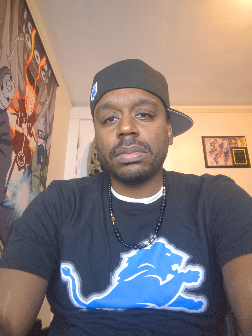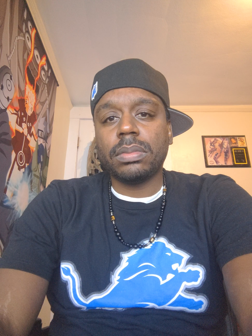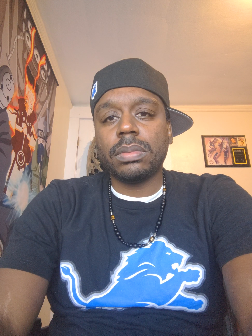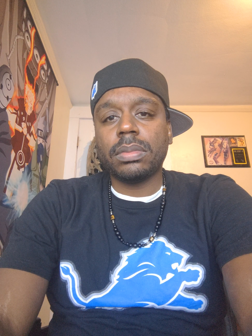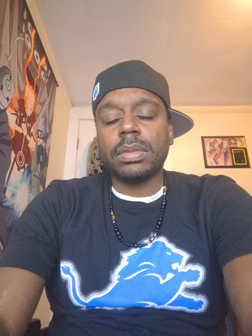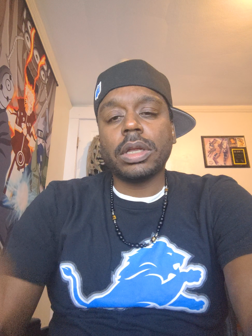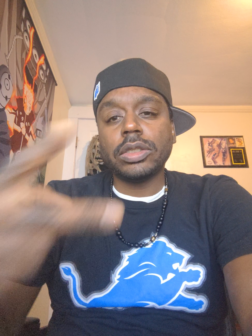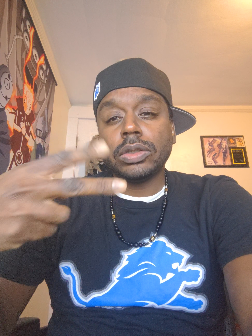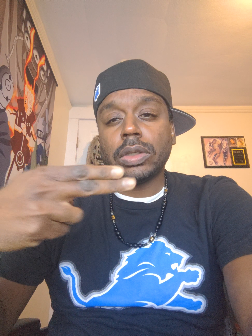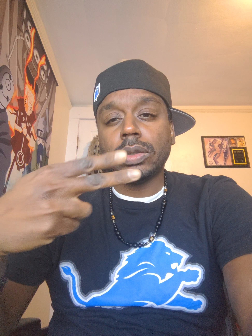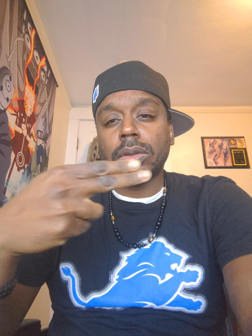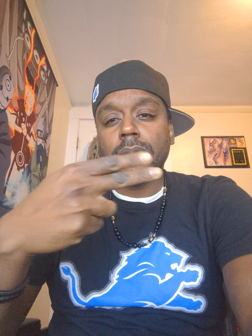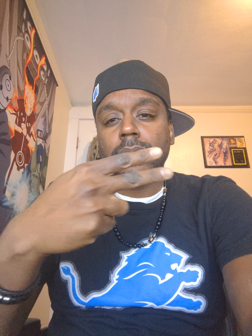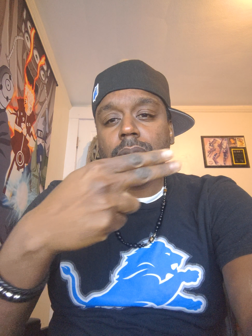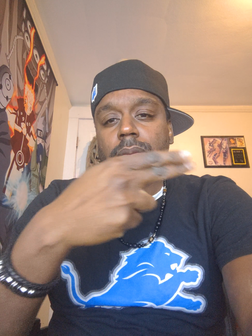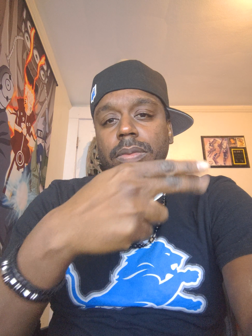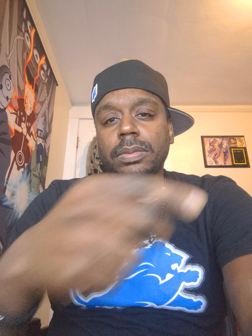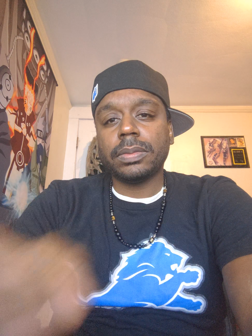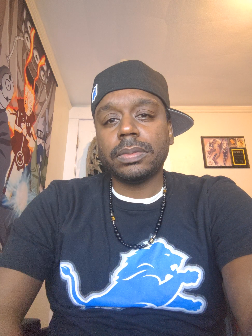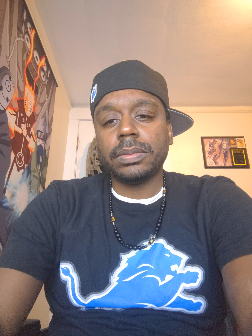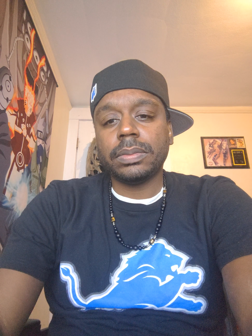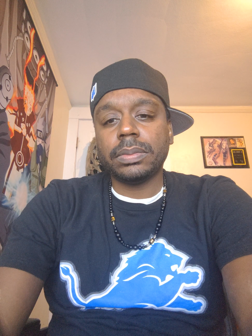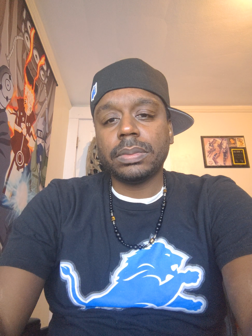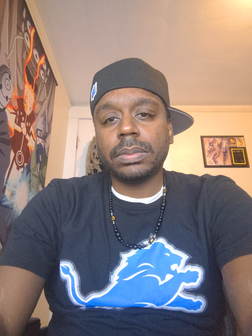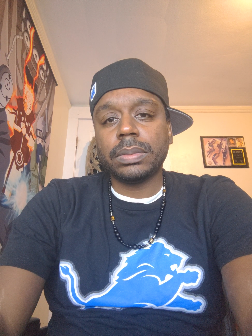scissors